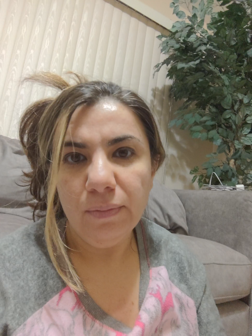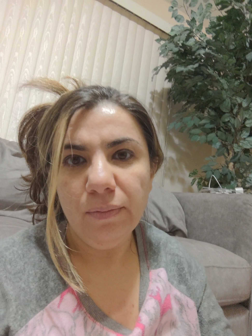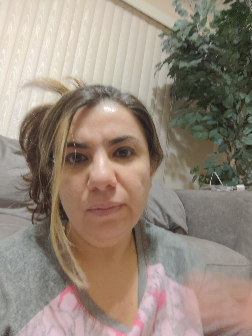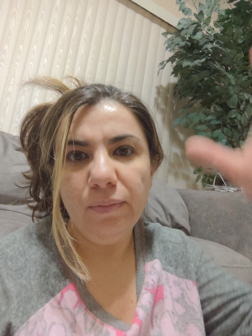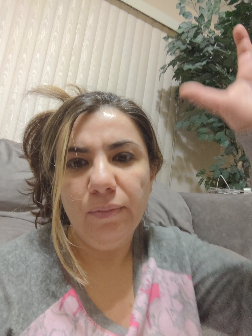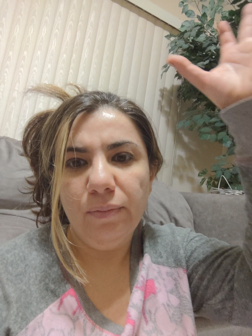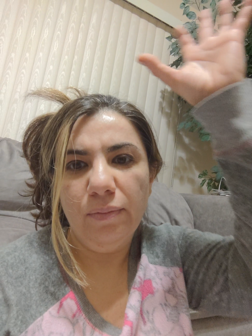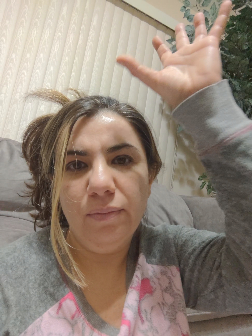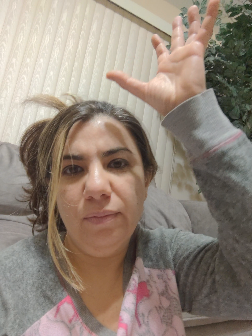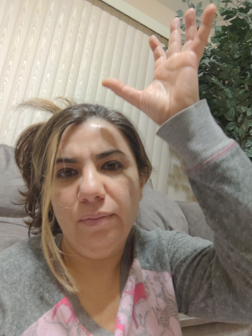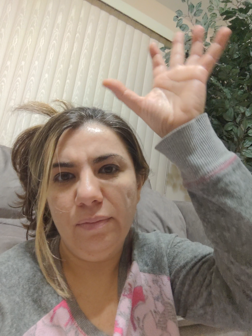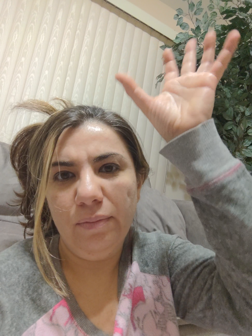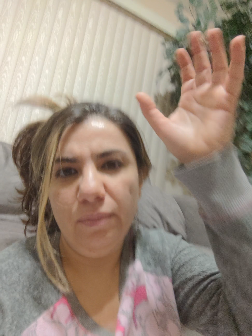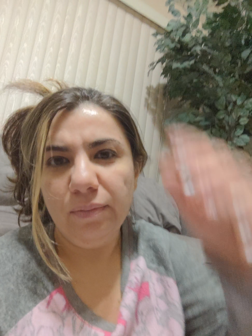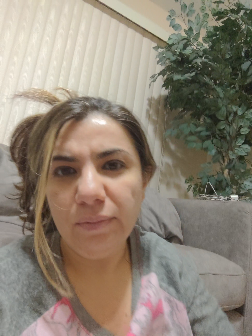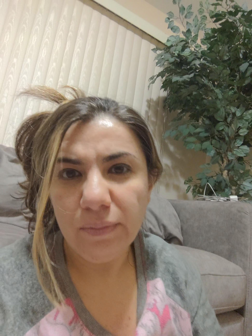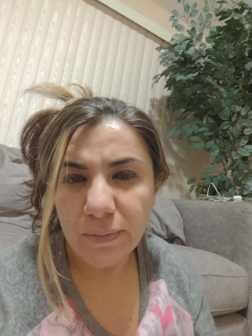cloud